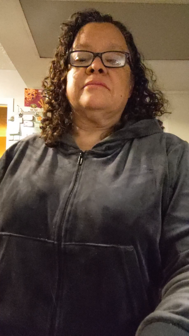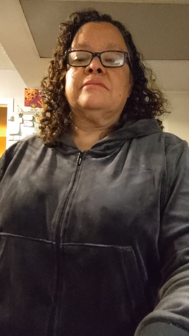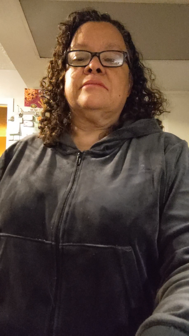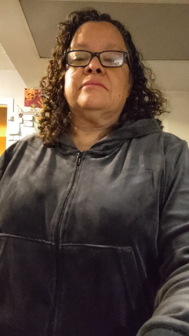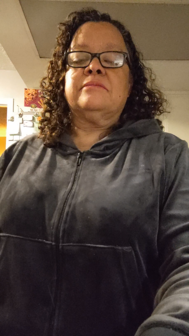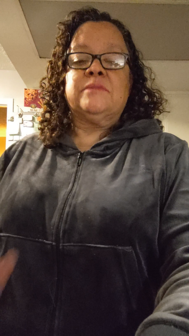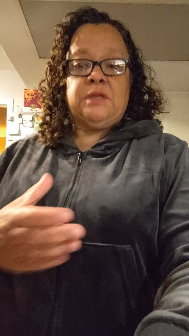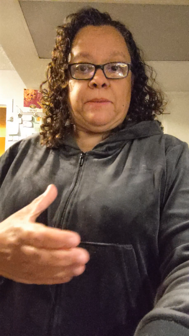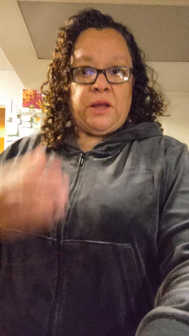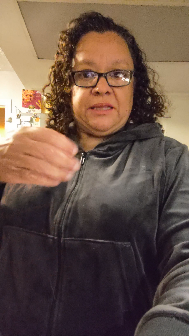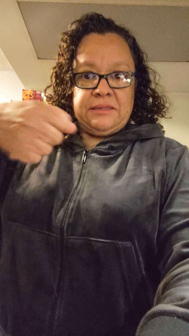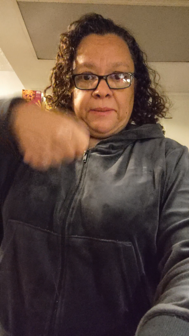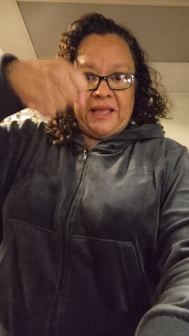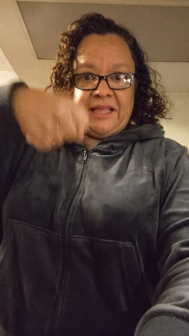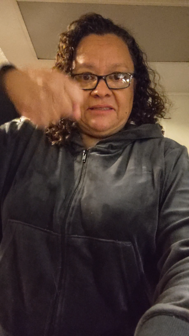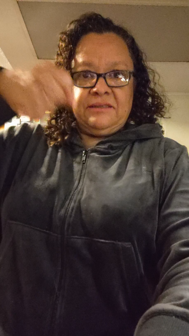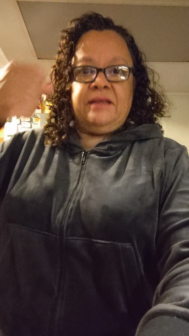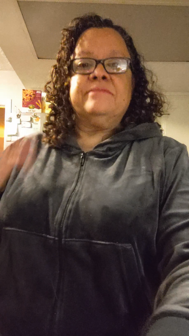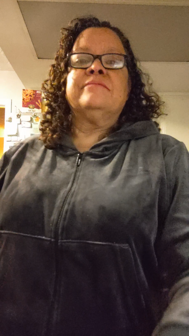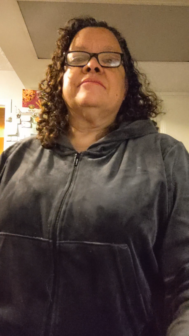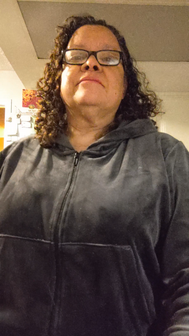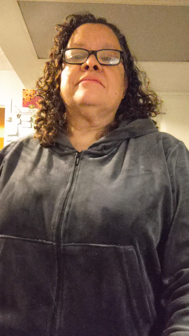bucket